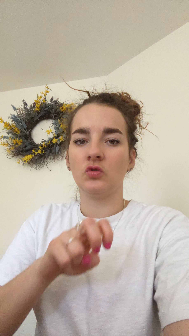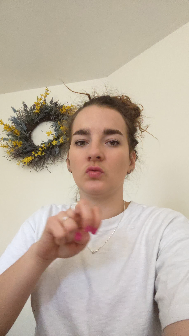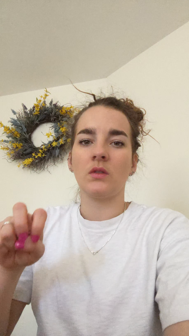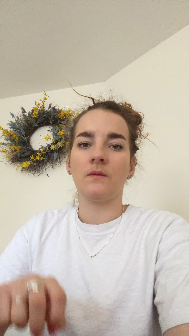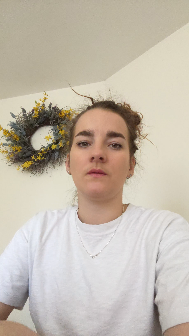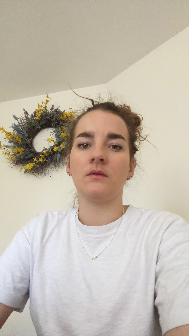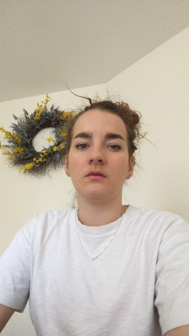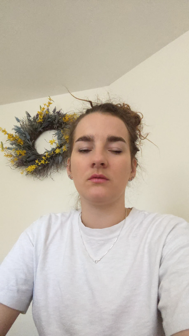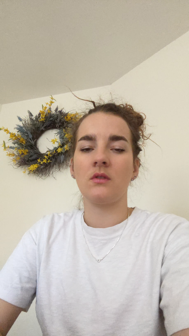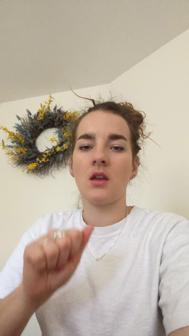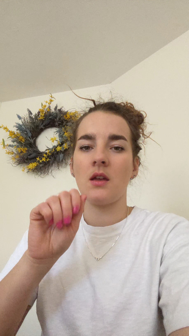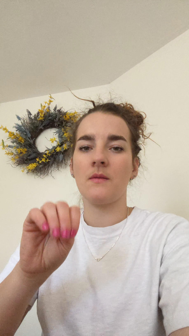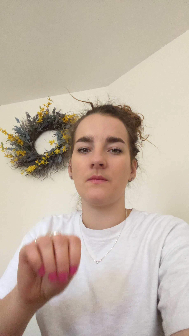am